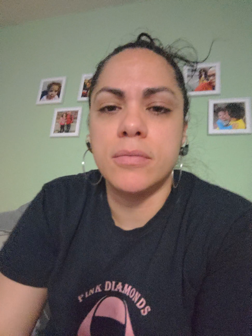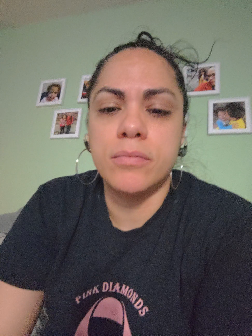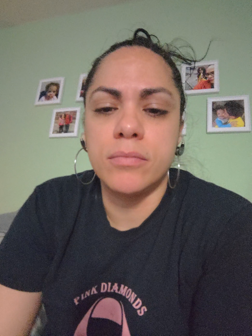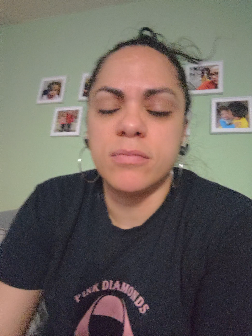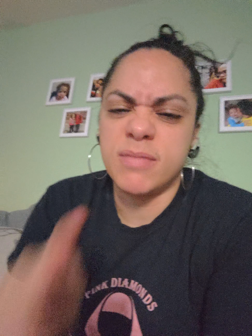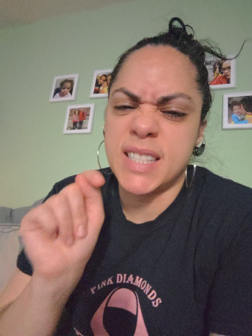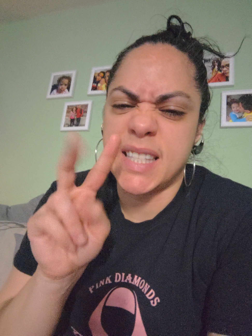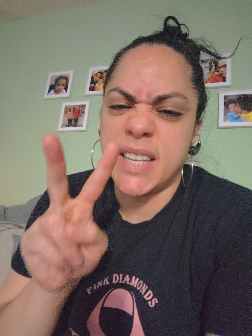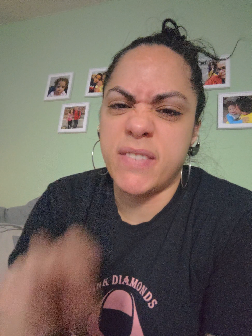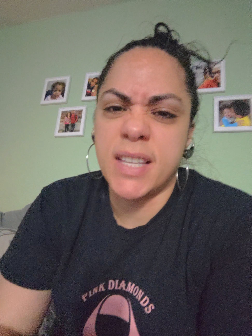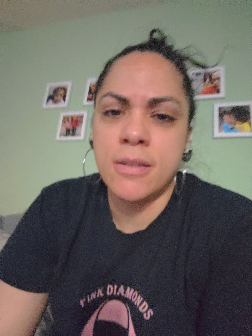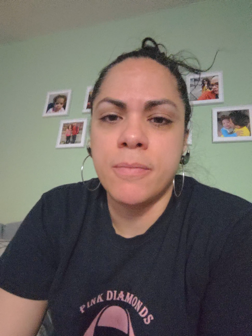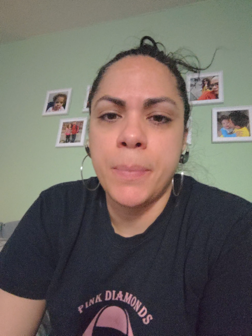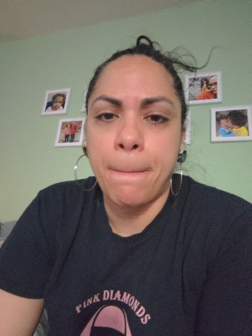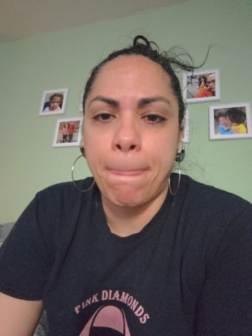TV